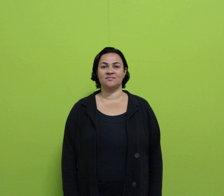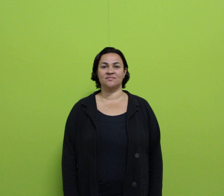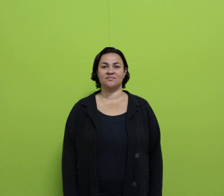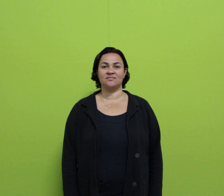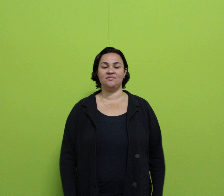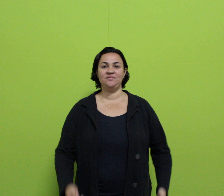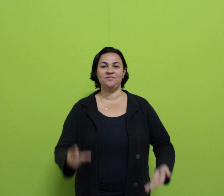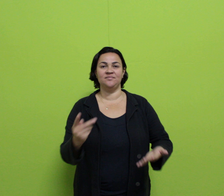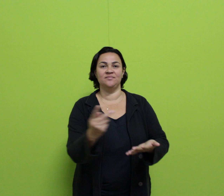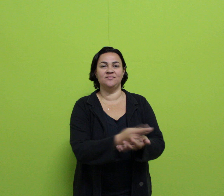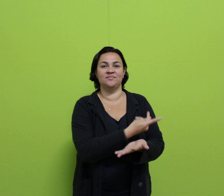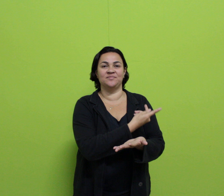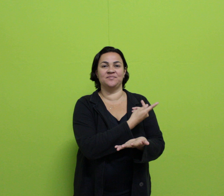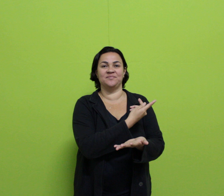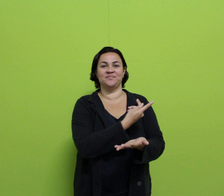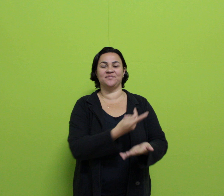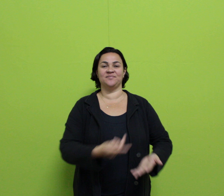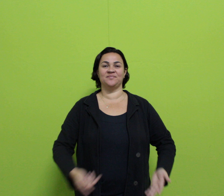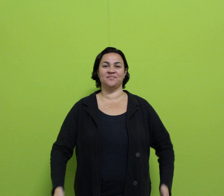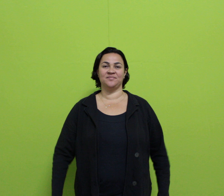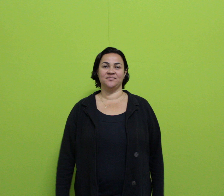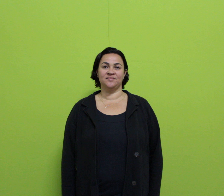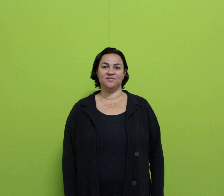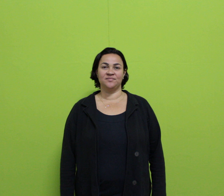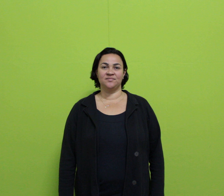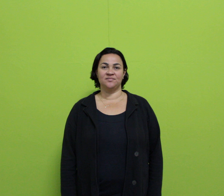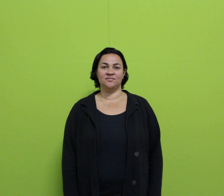acontecer